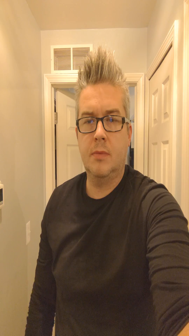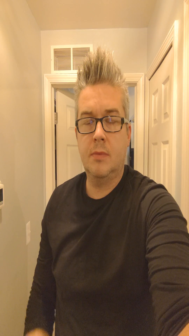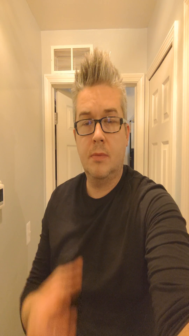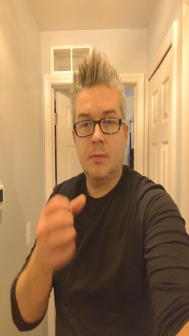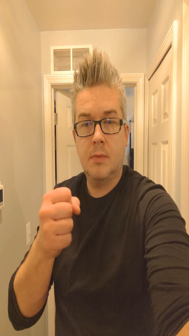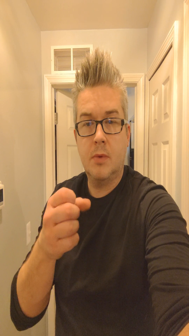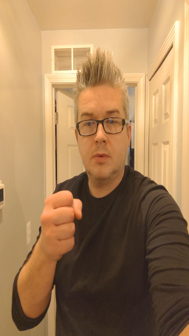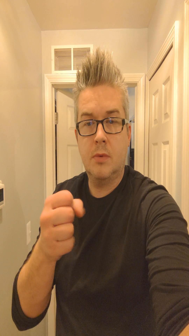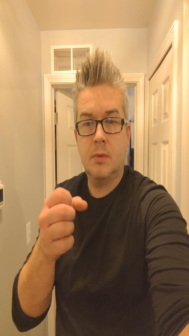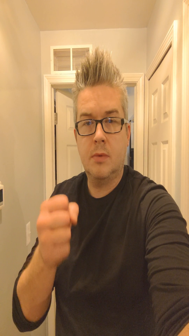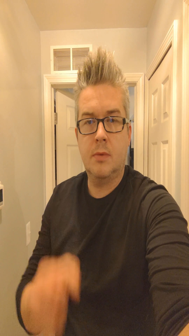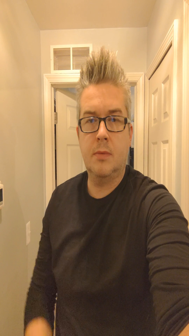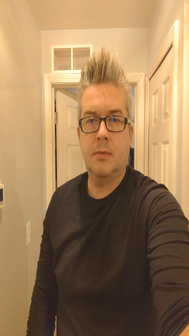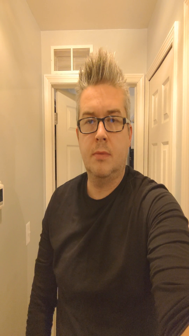milk